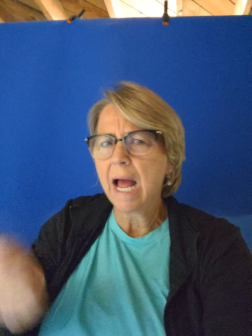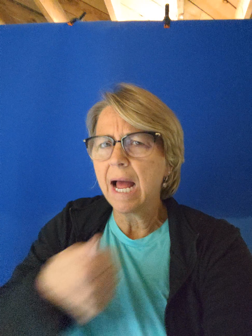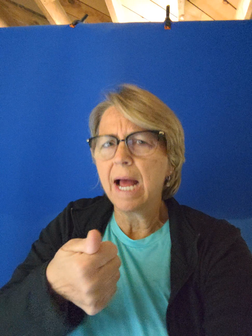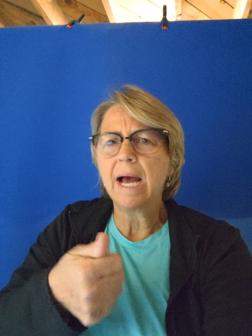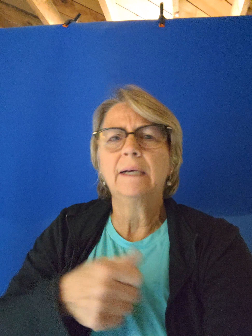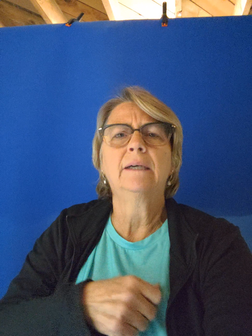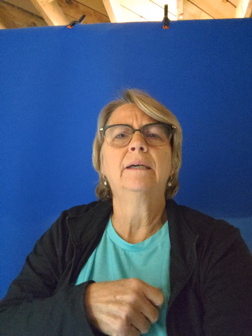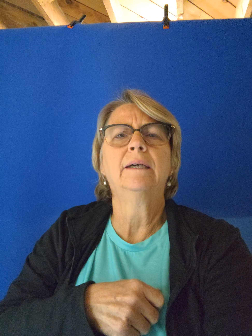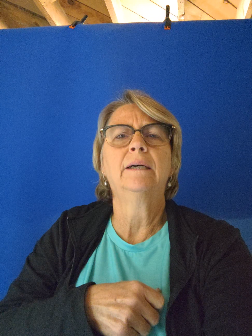hide